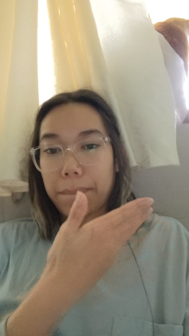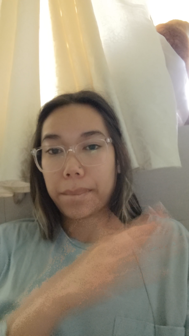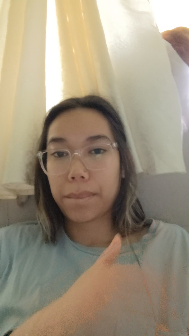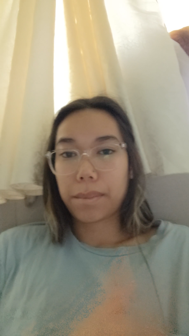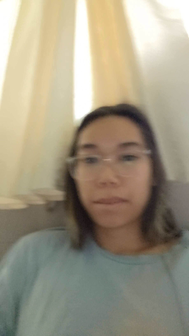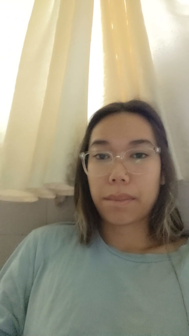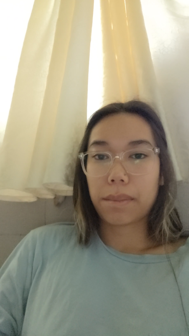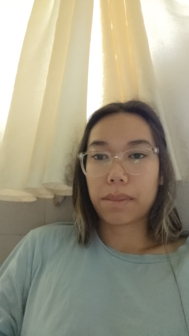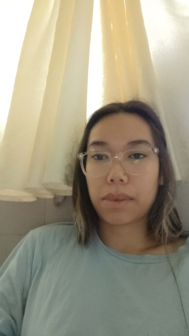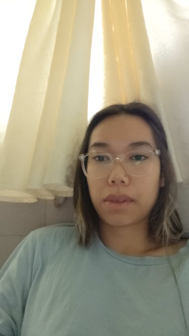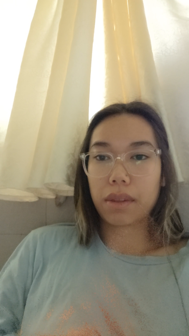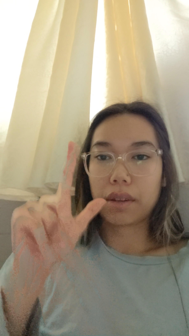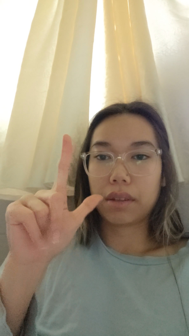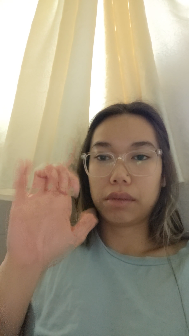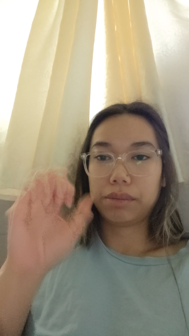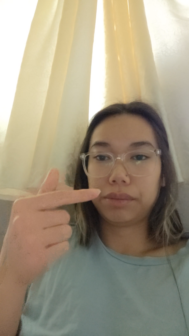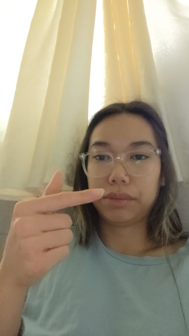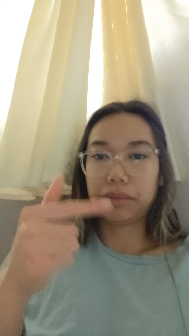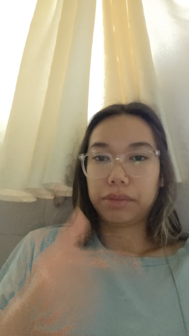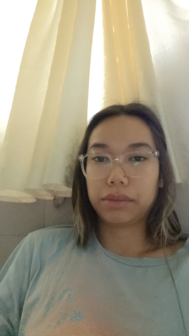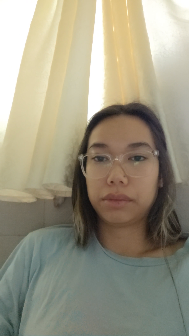leg